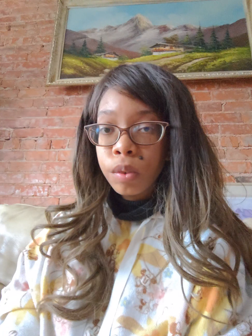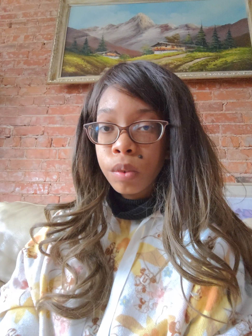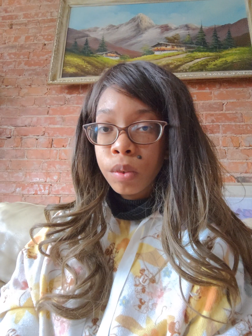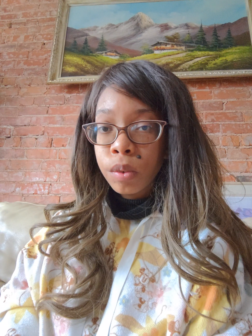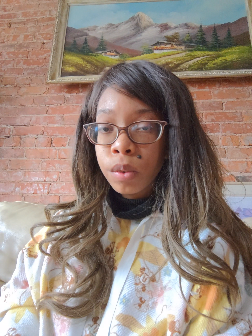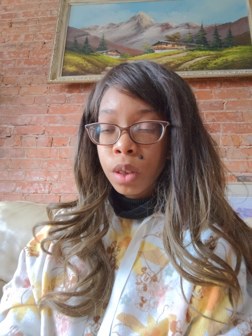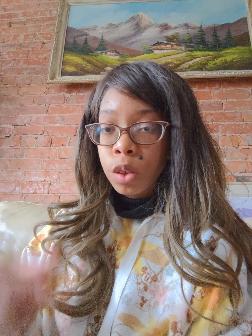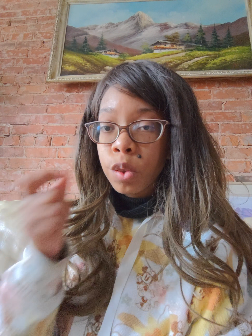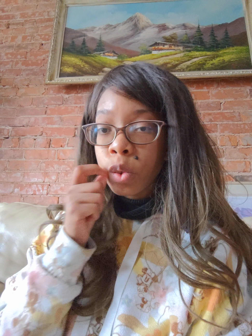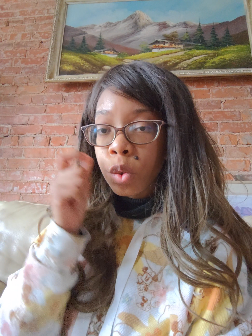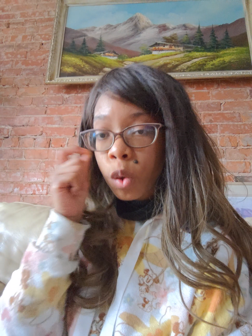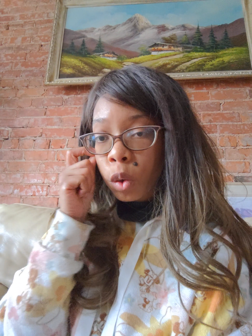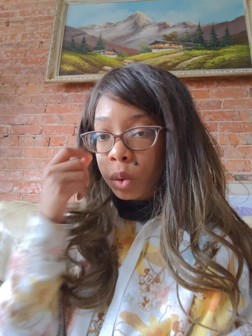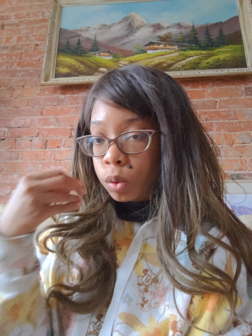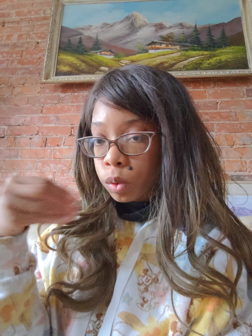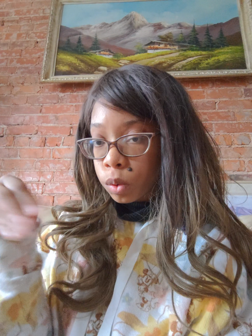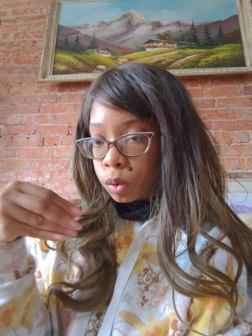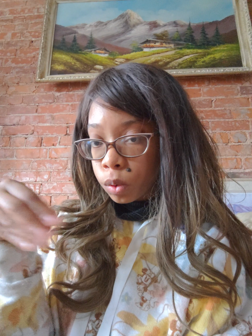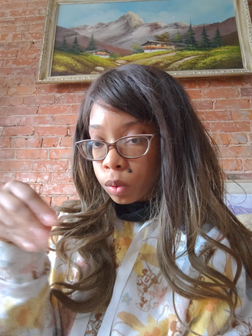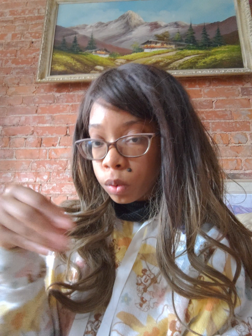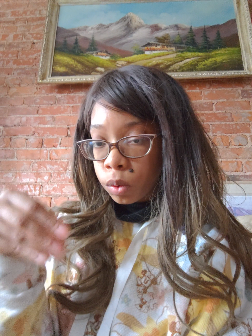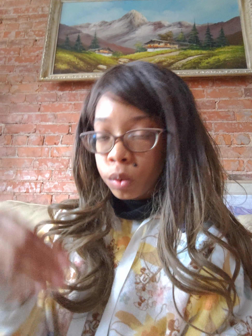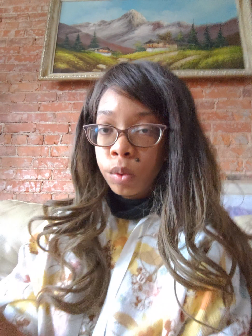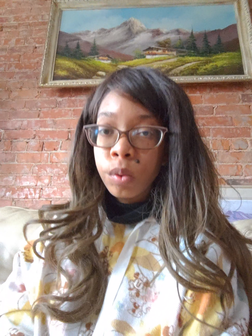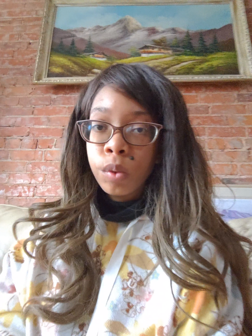store